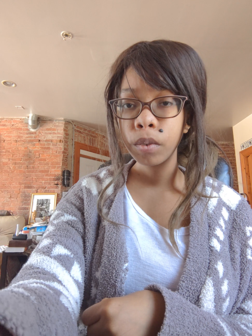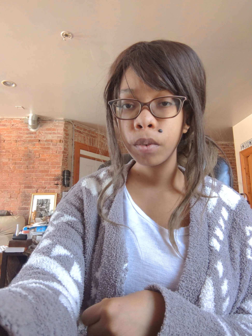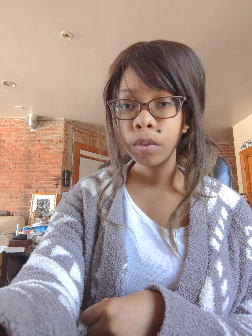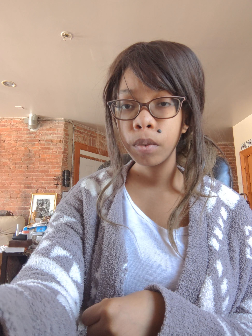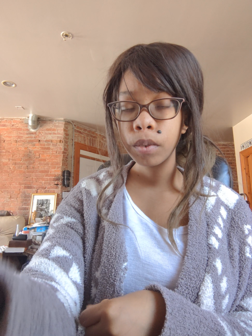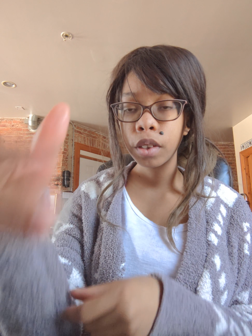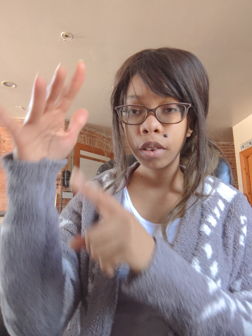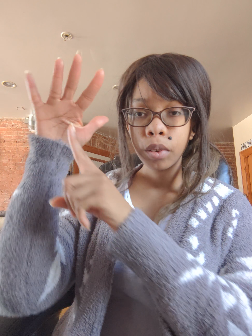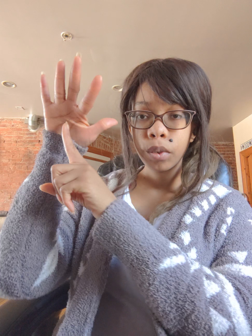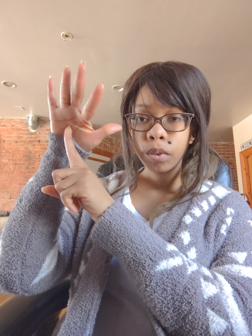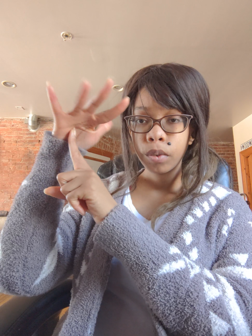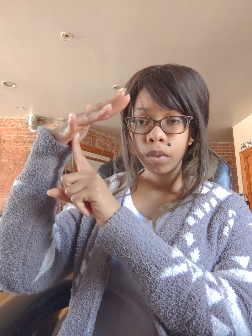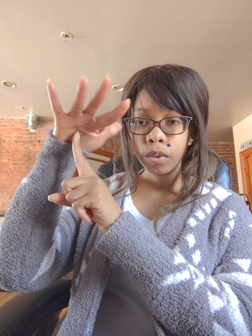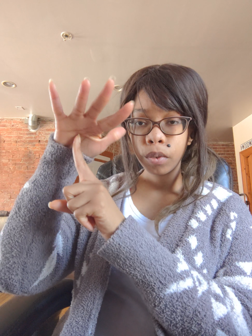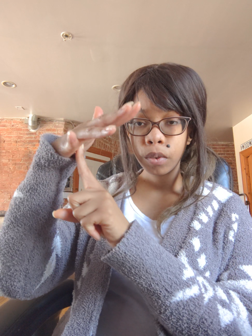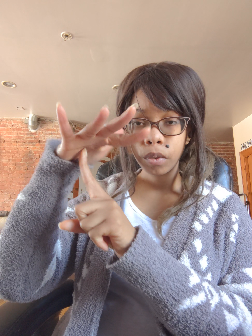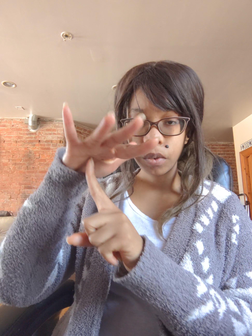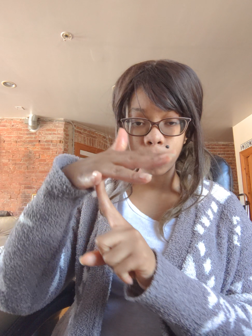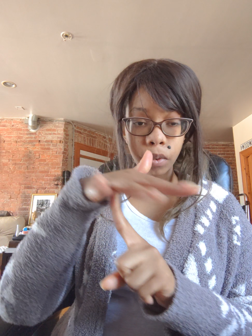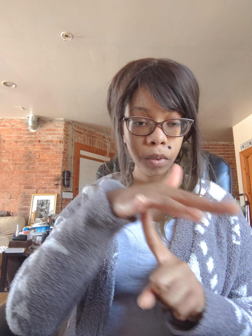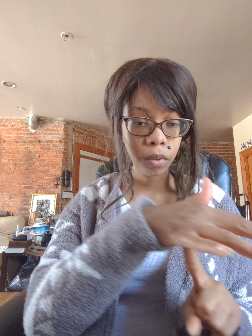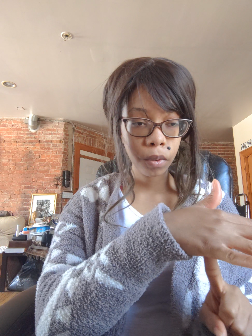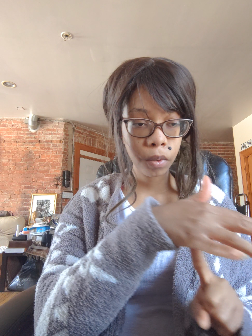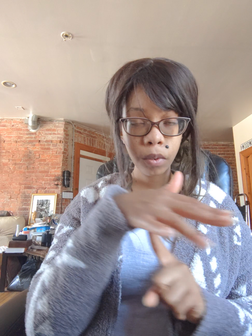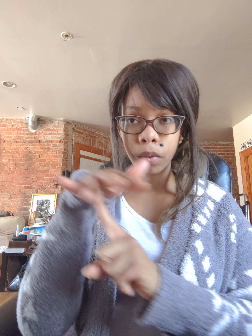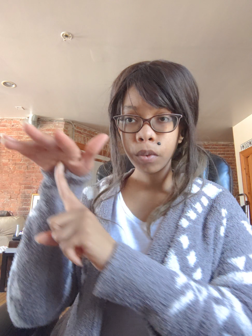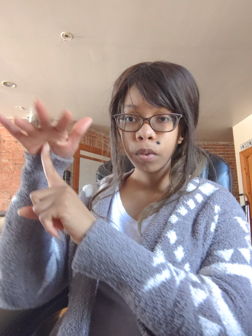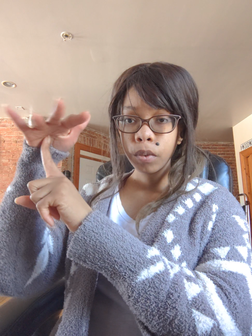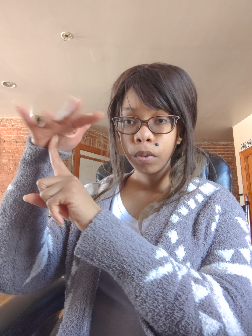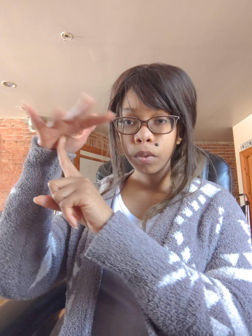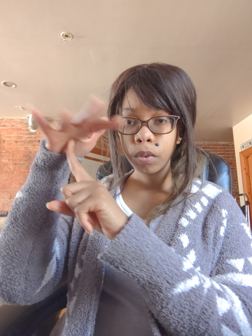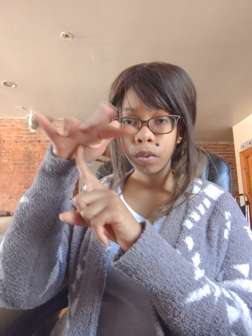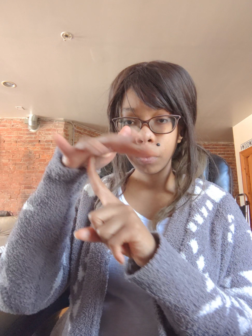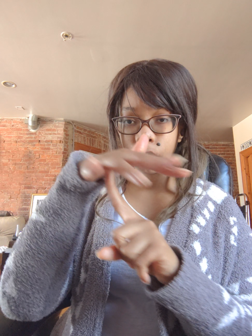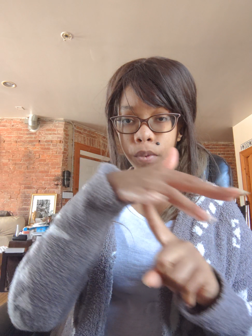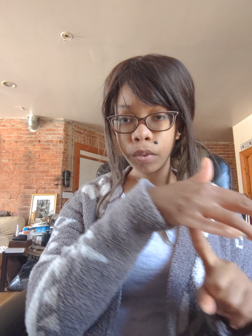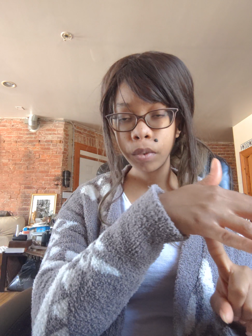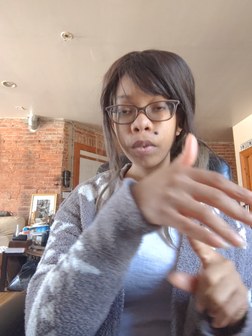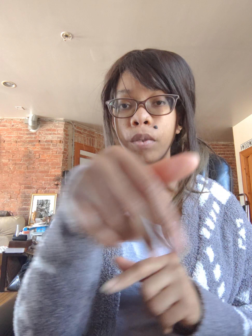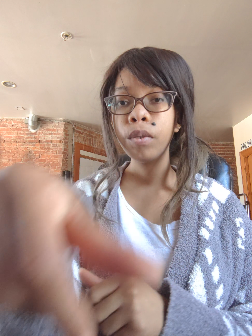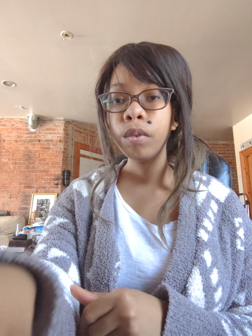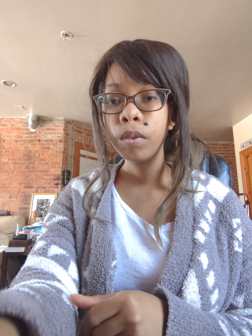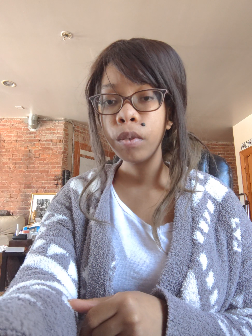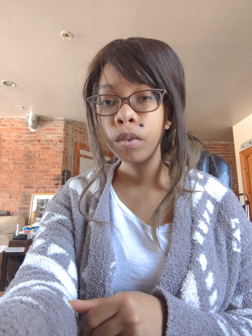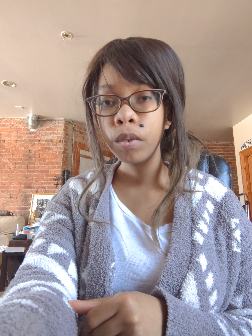helicopter